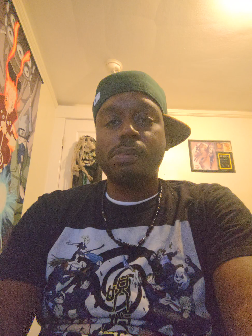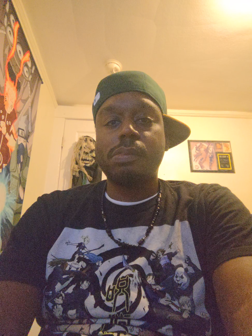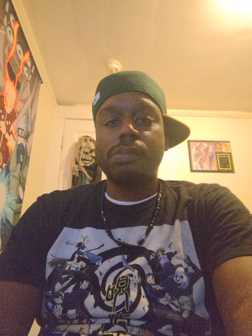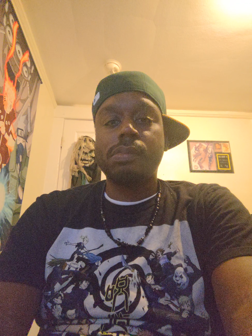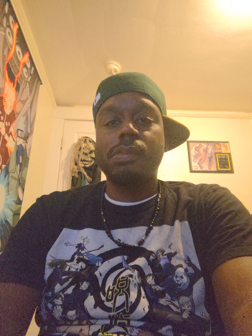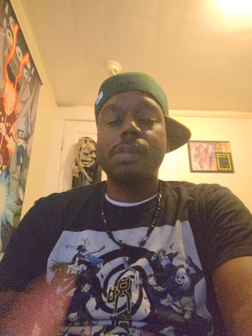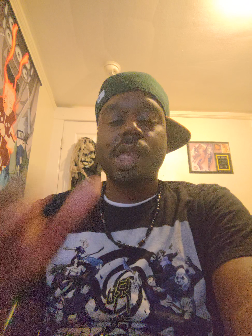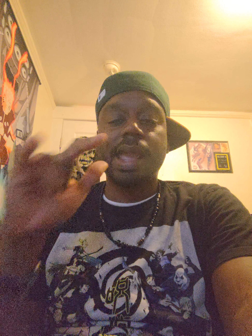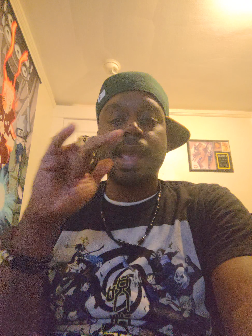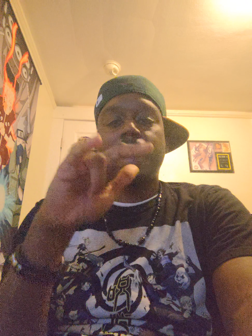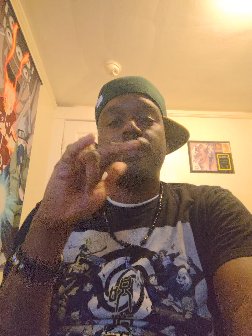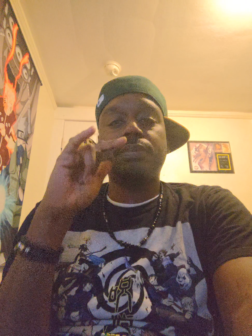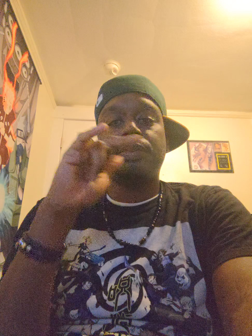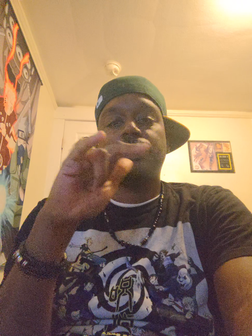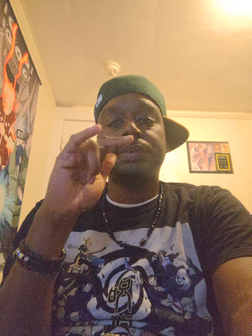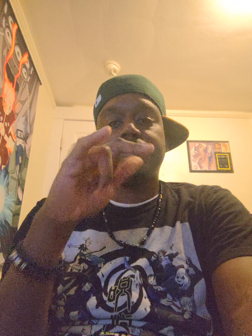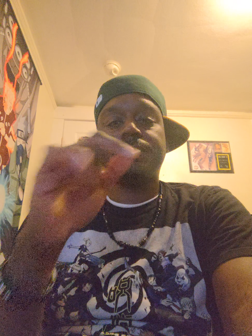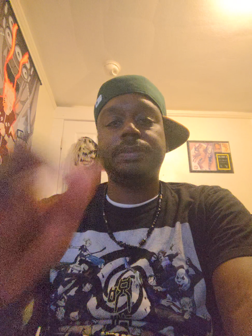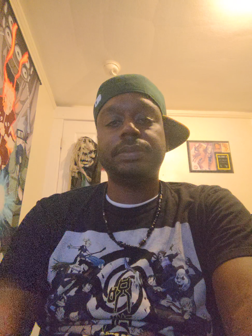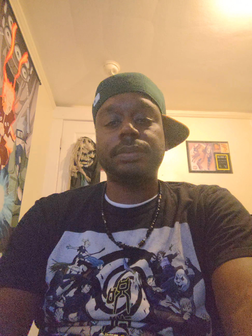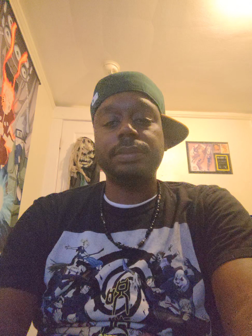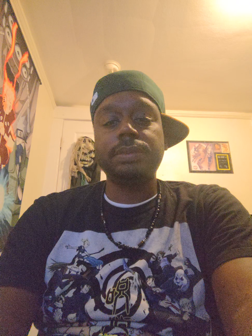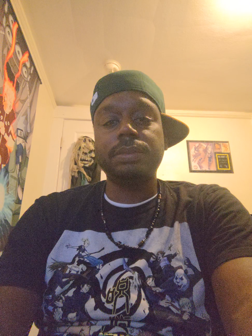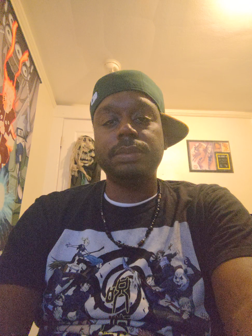airplane